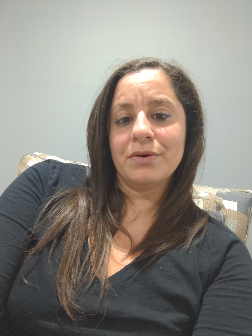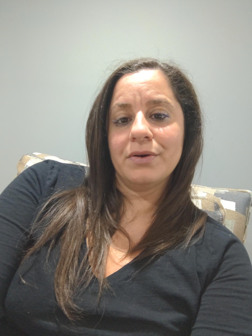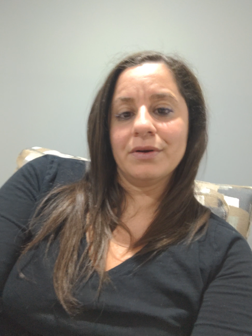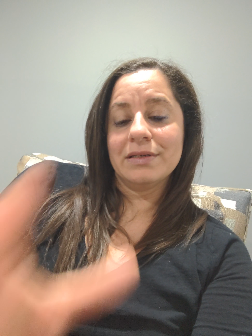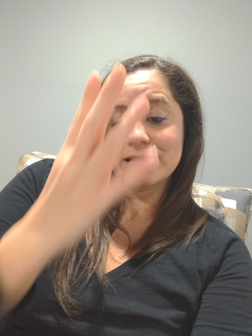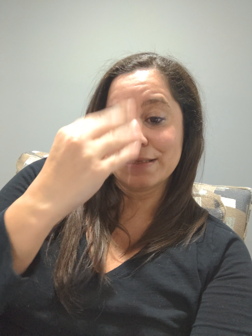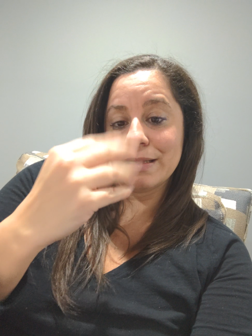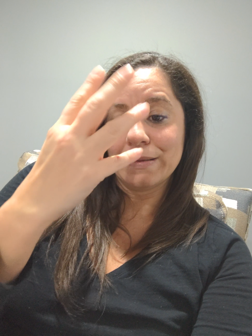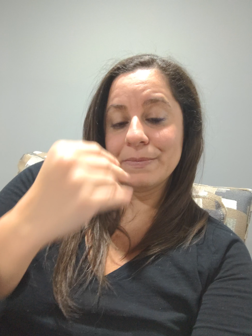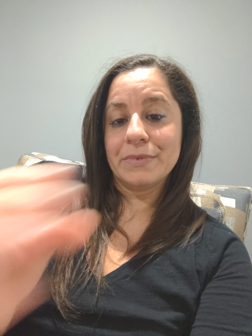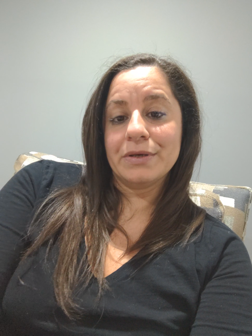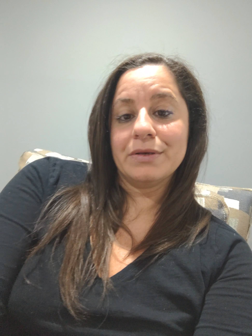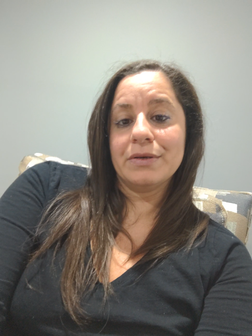sleepy